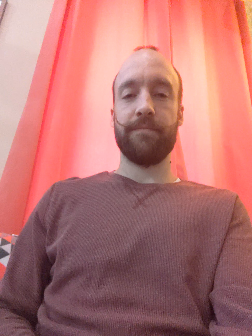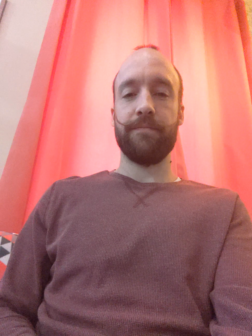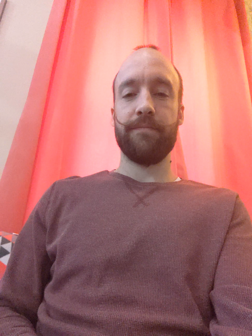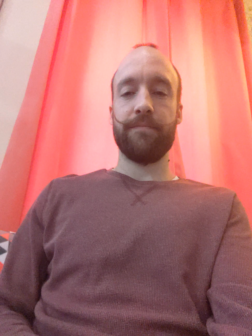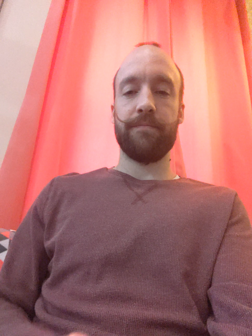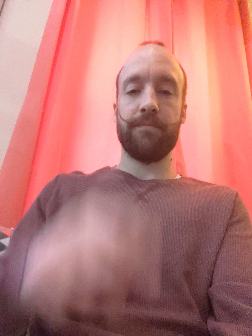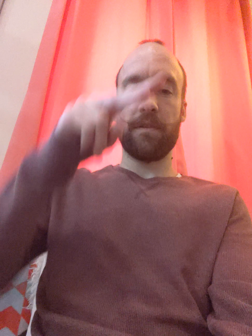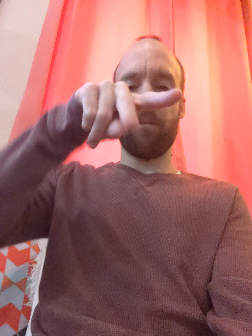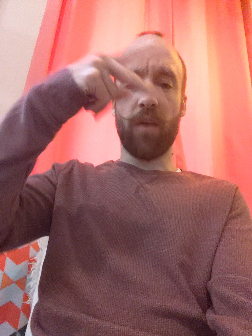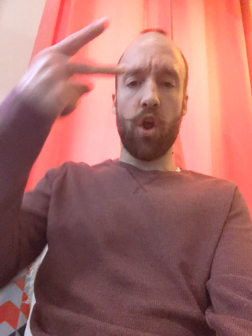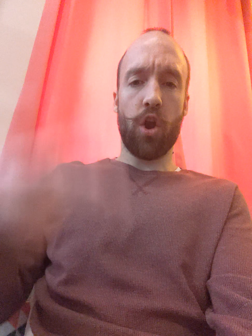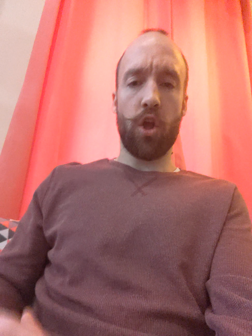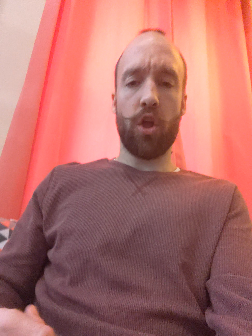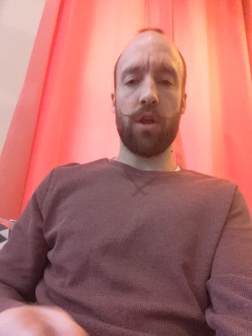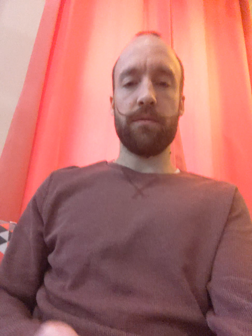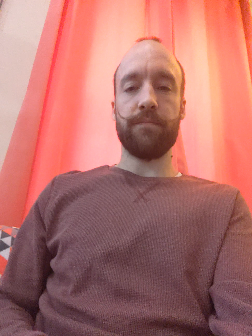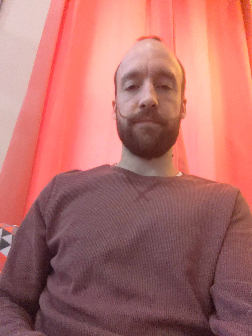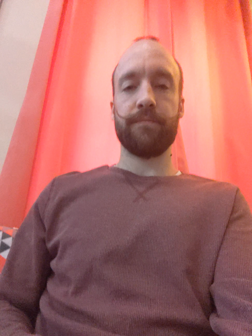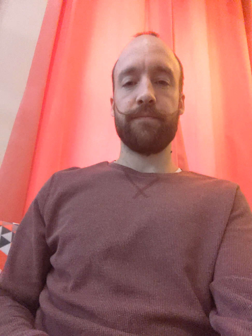fall